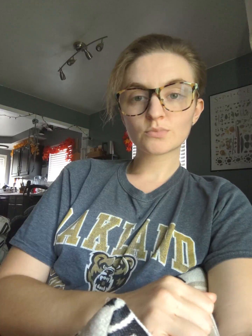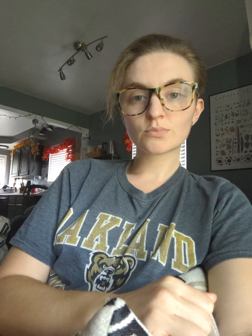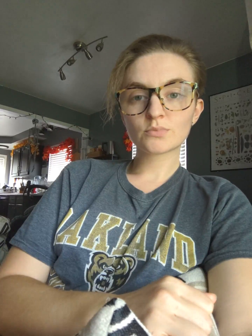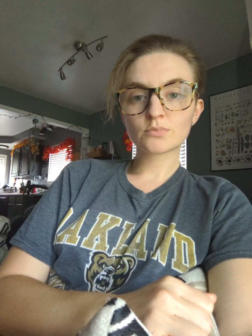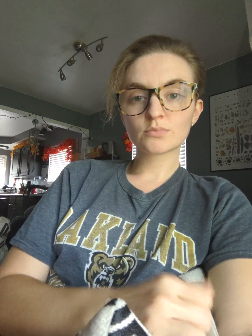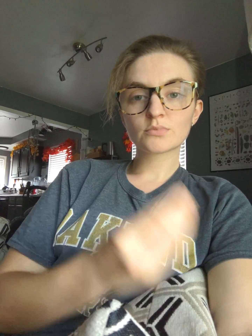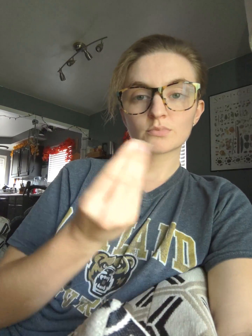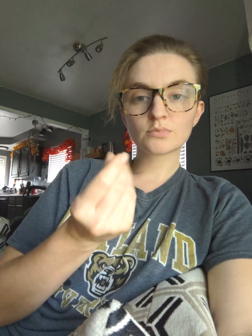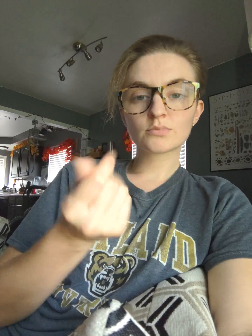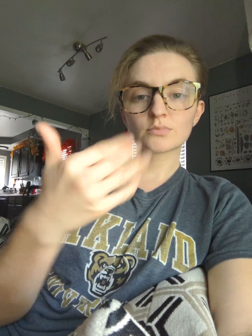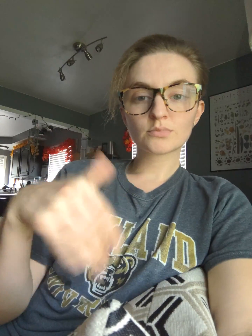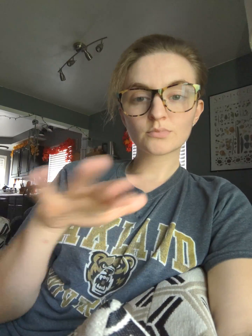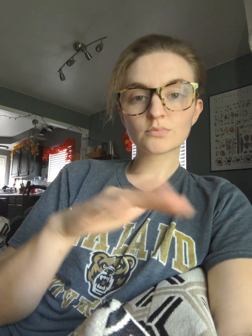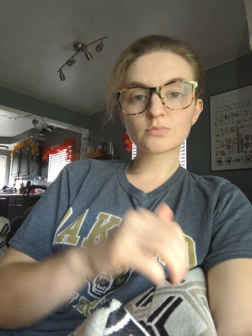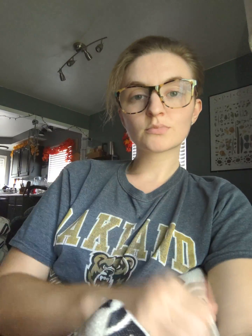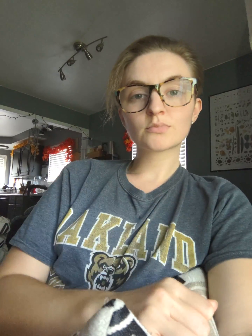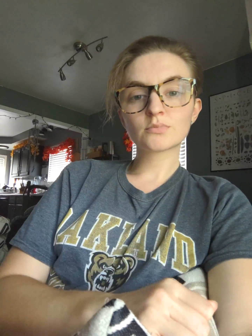garden